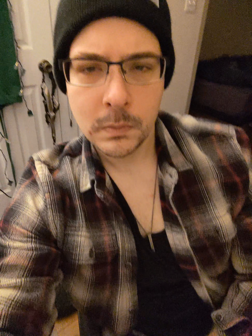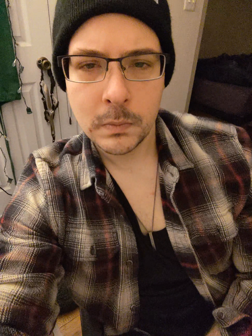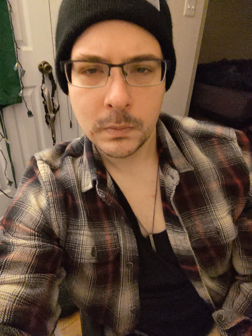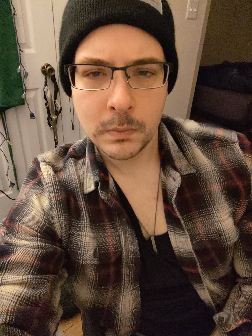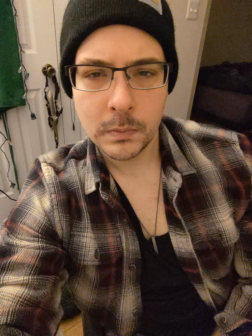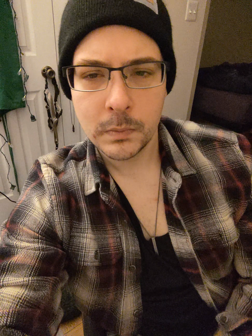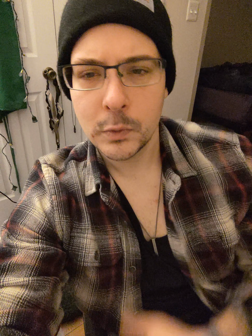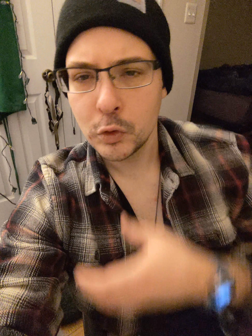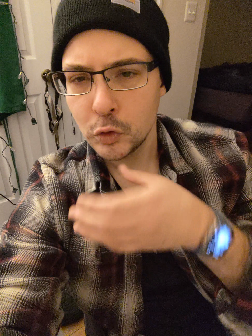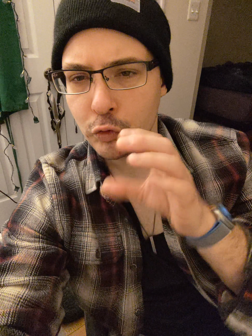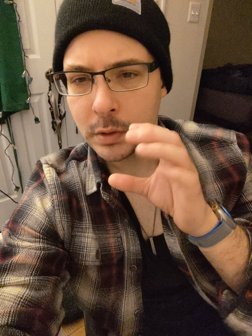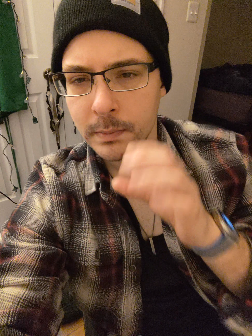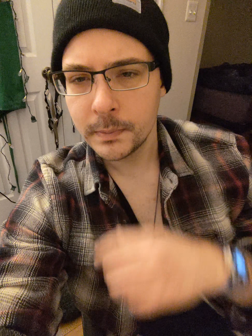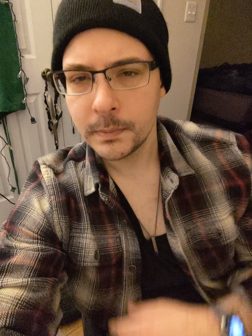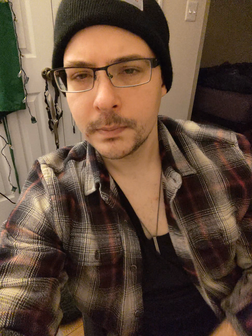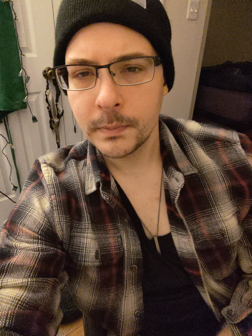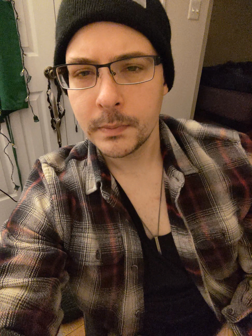drink